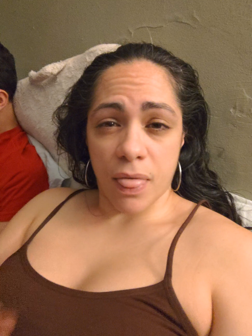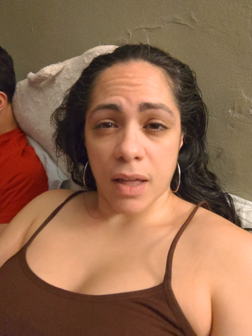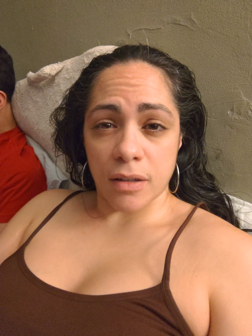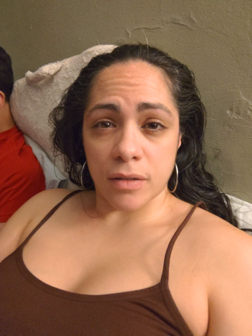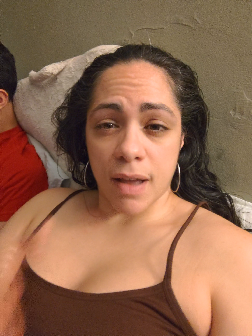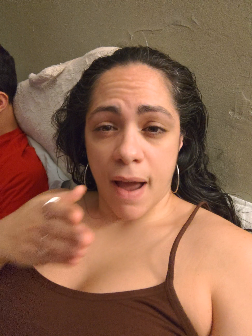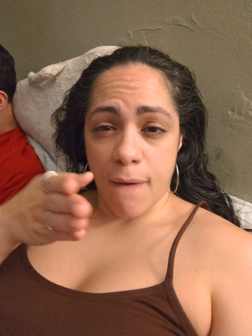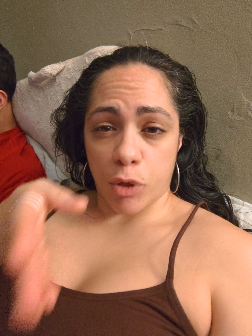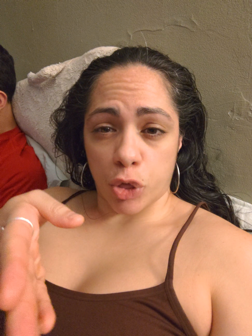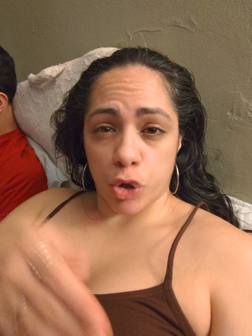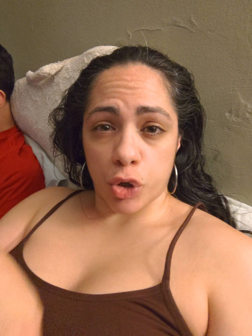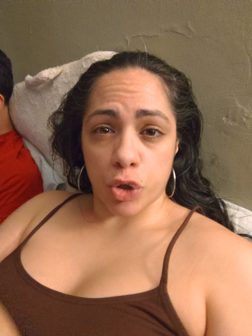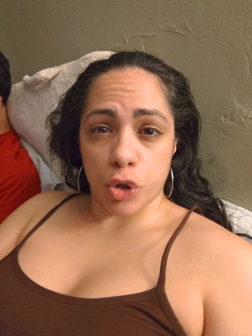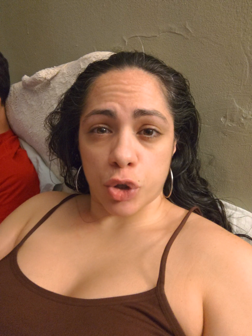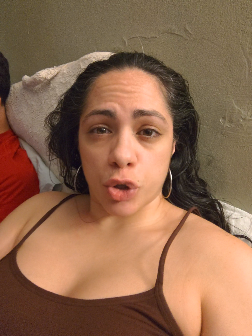after